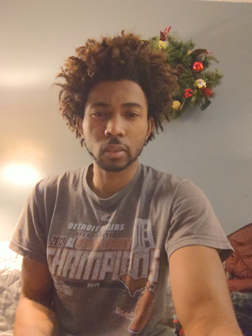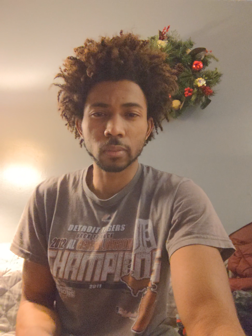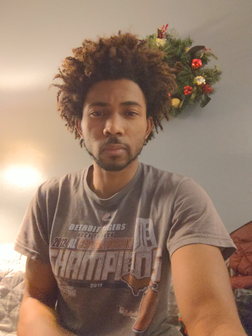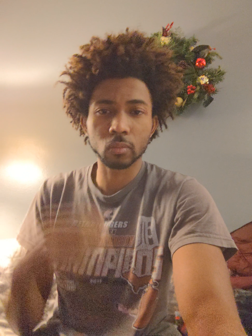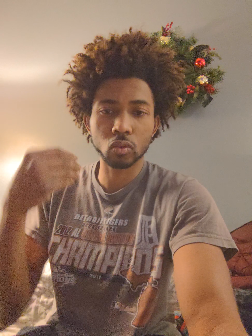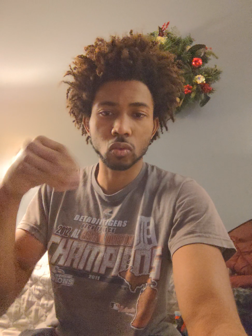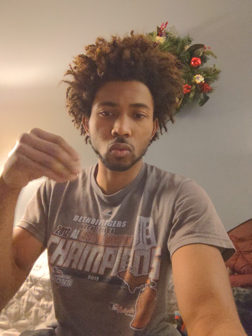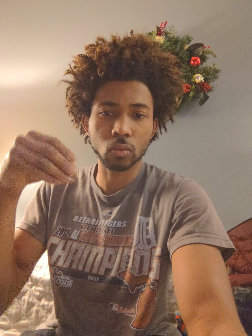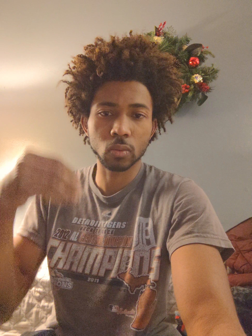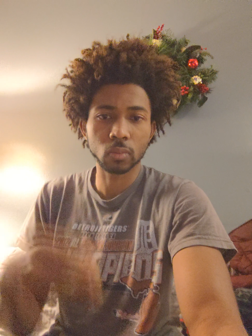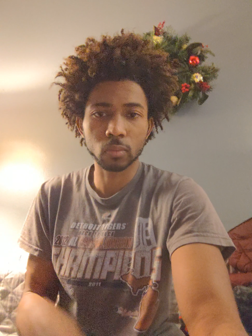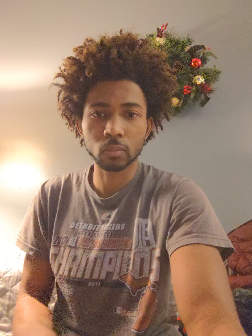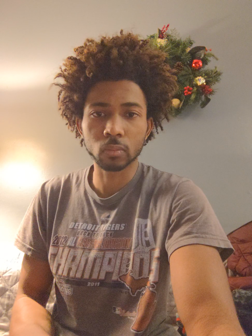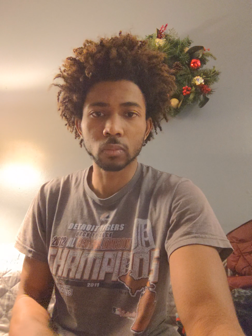store